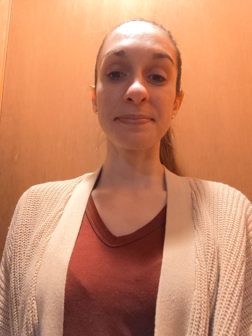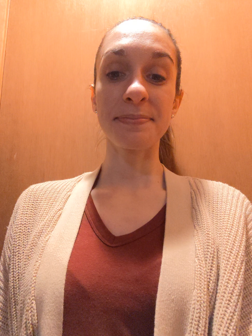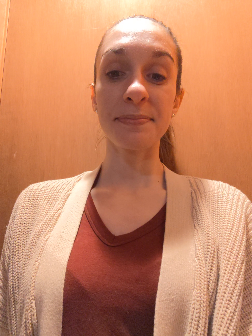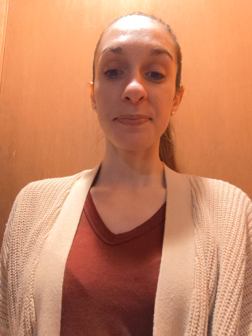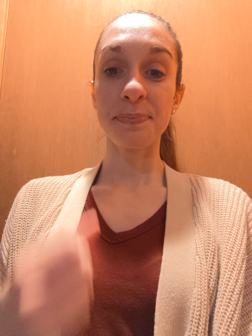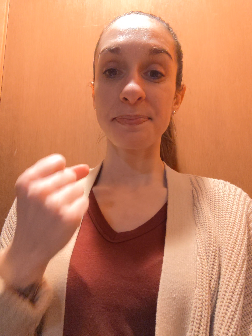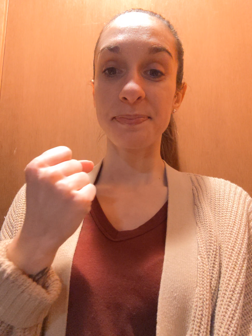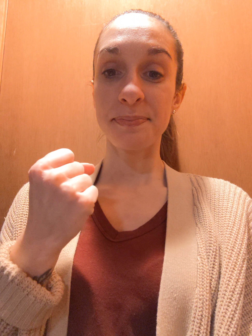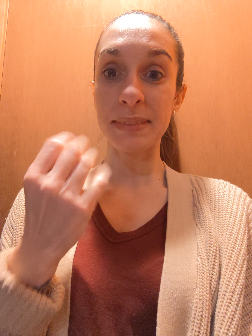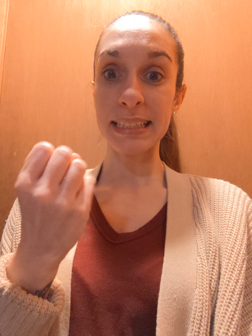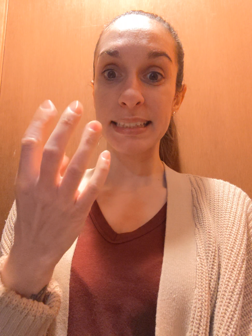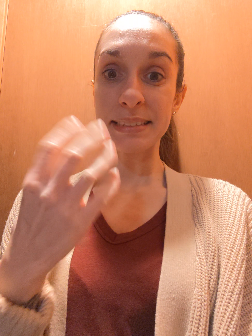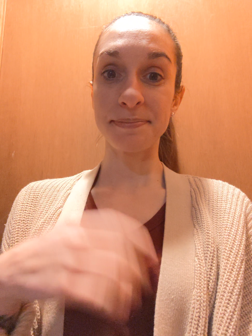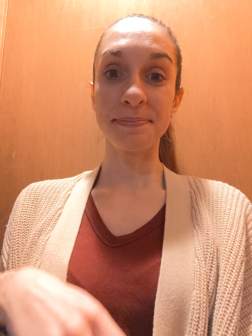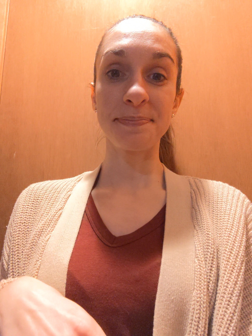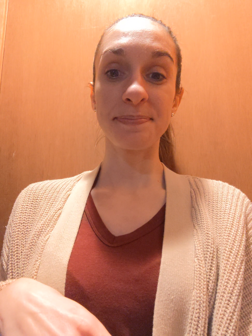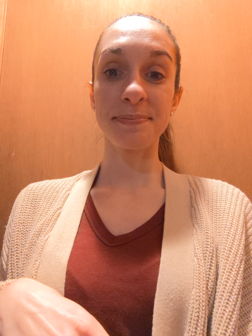many